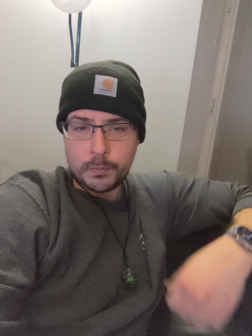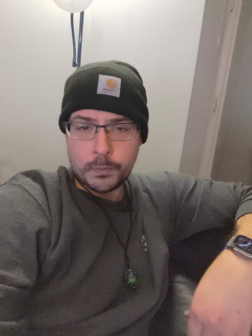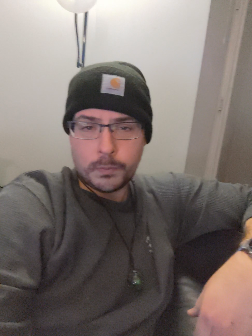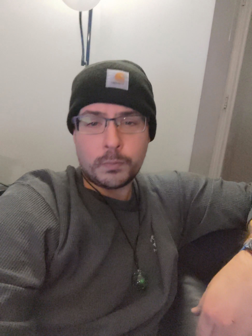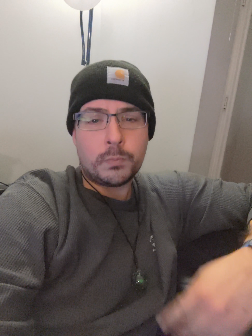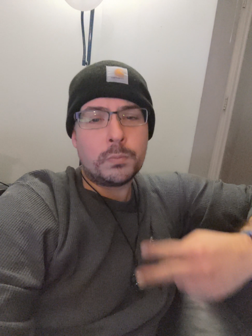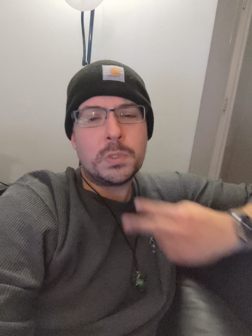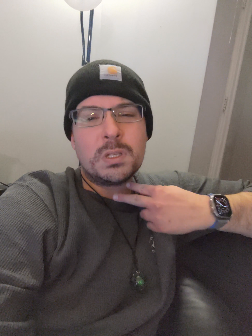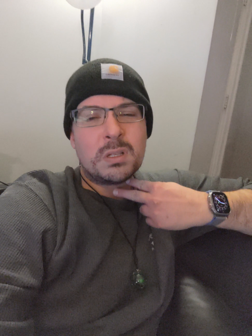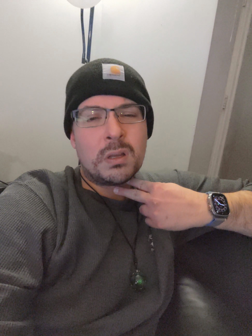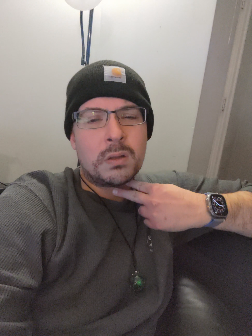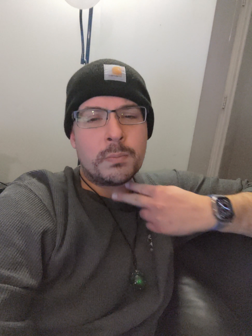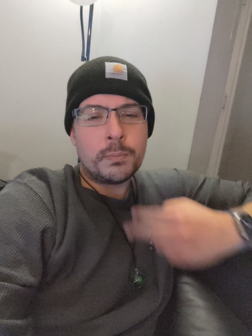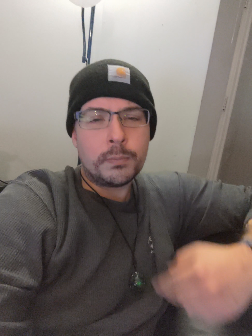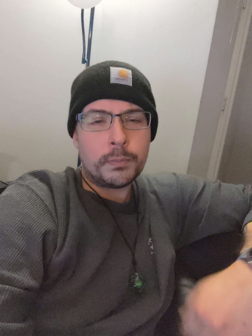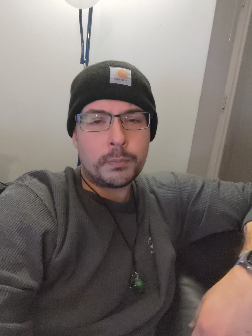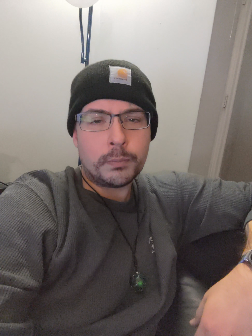stuck